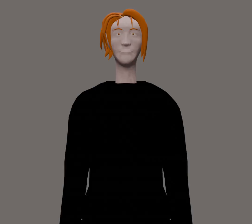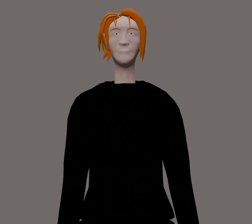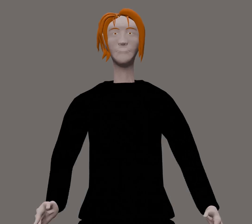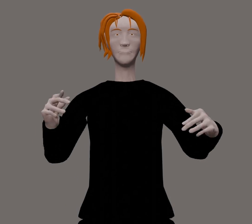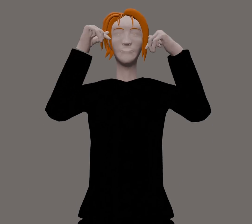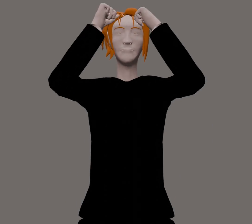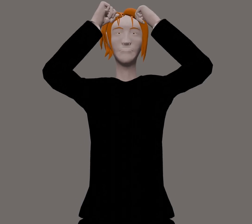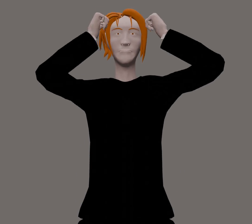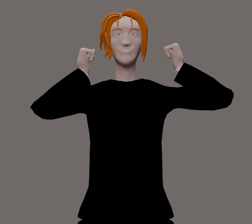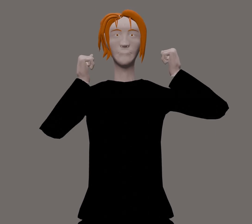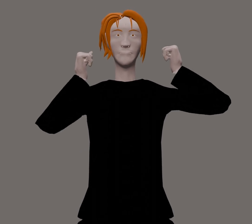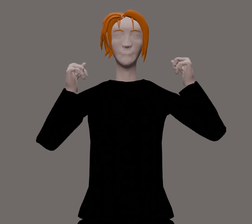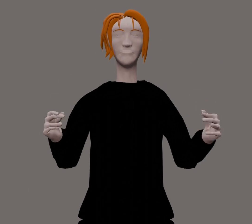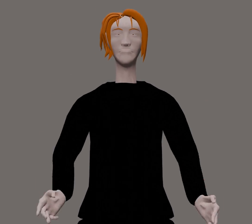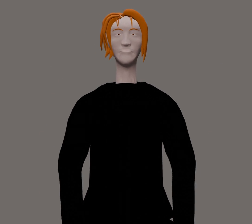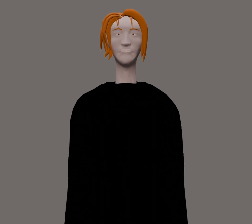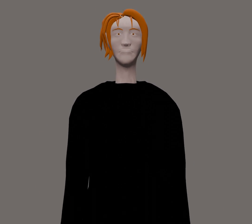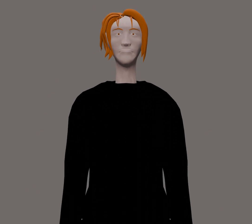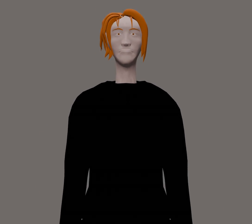Beanie